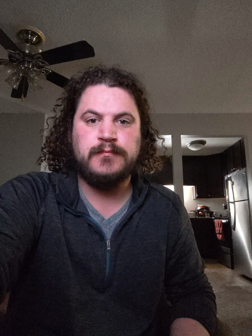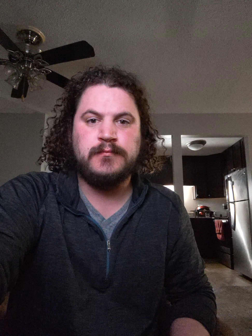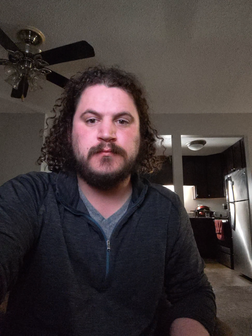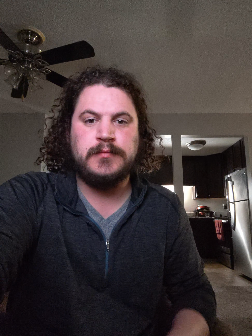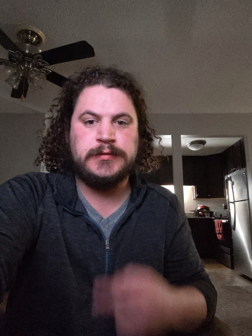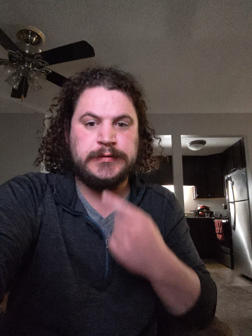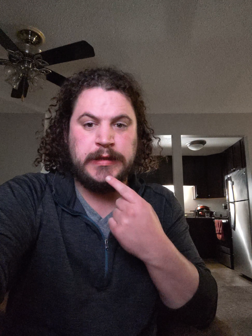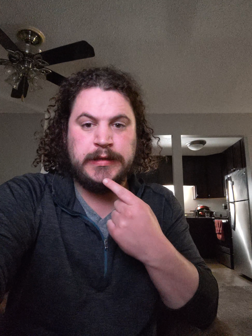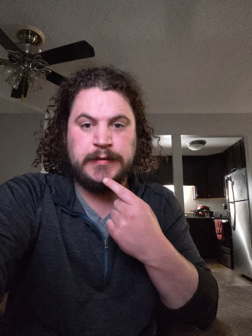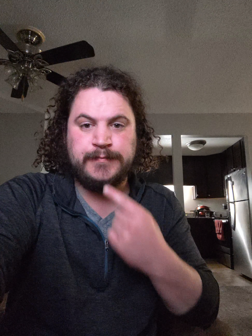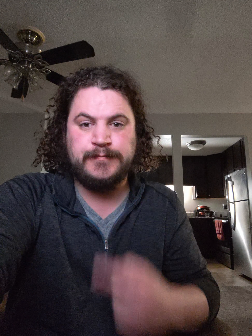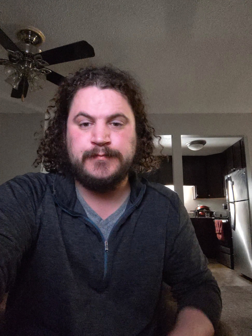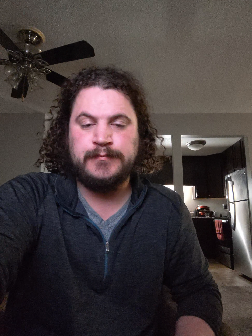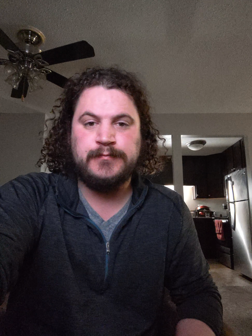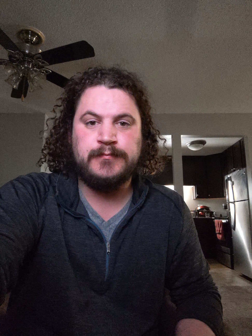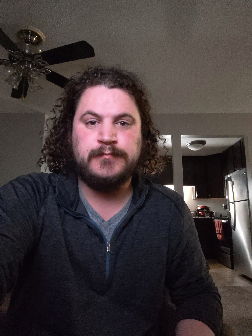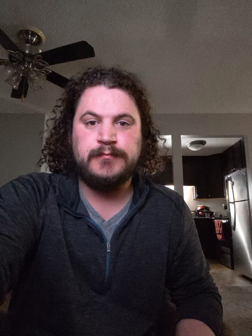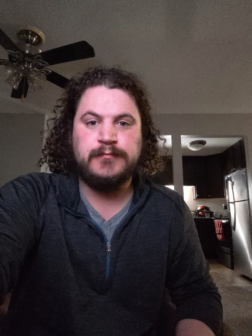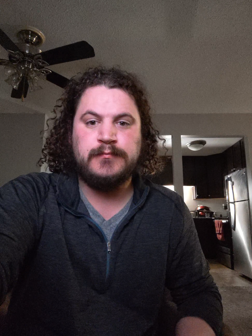say